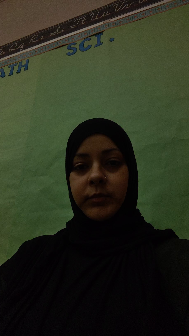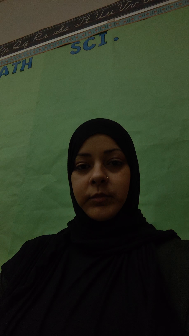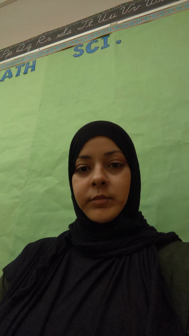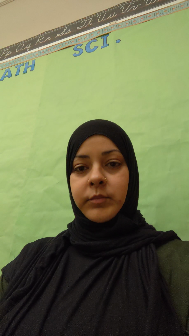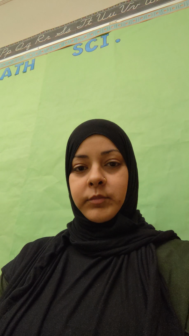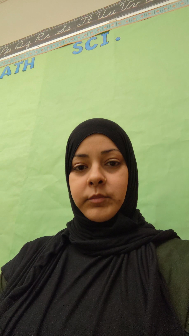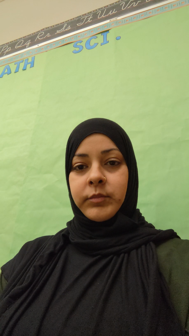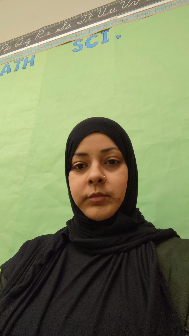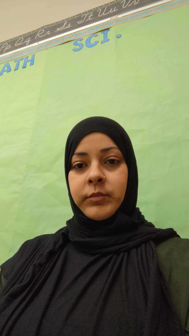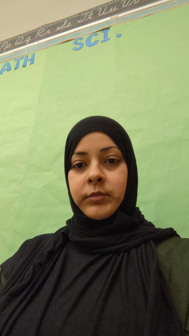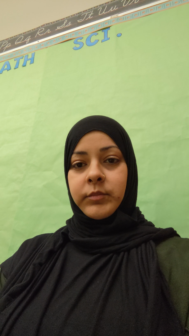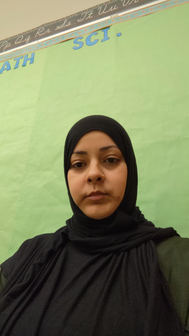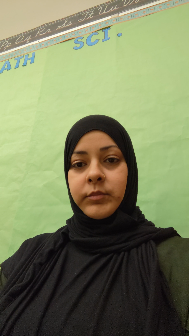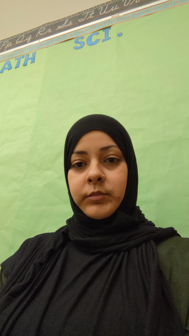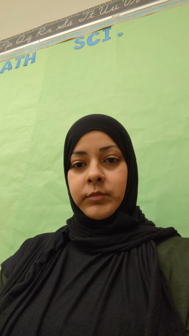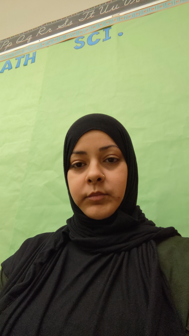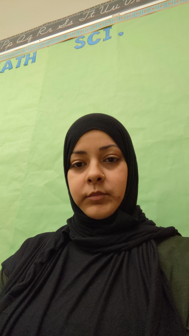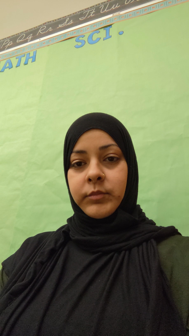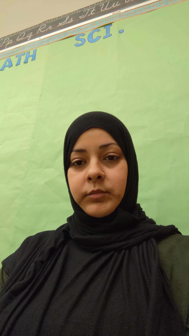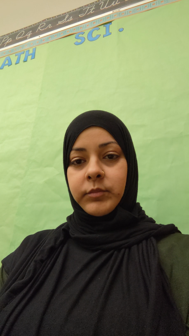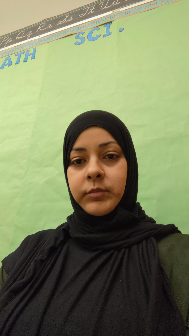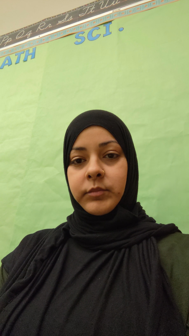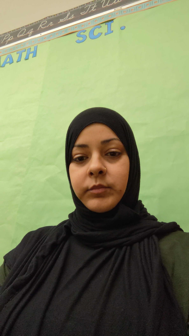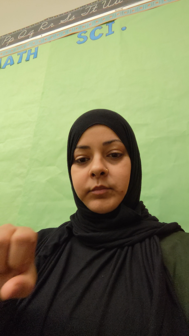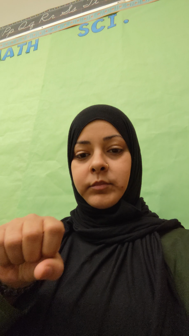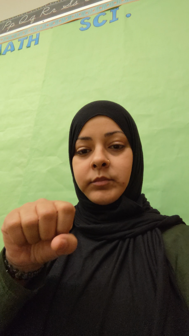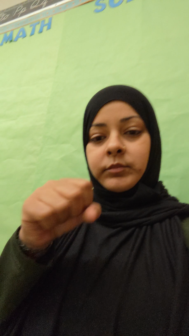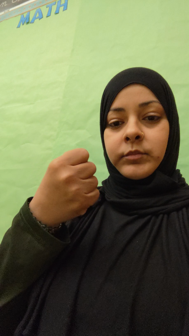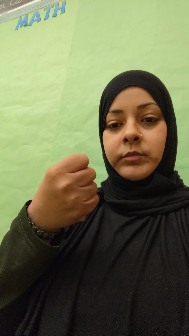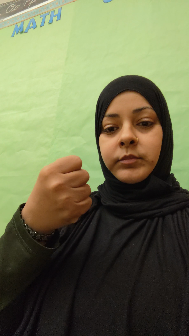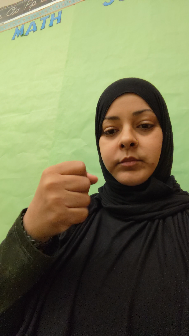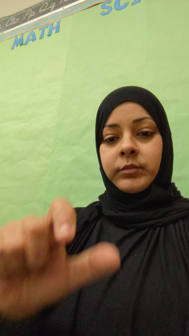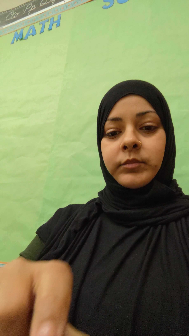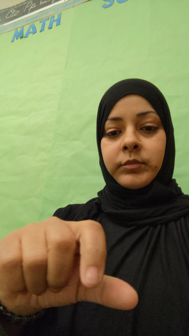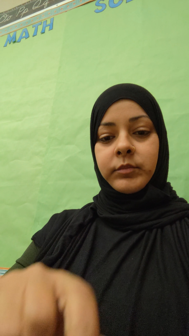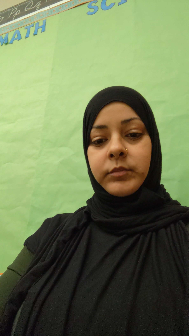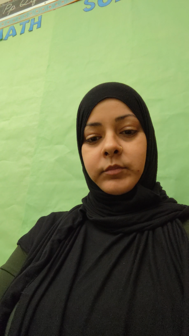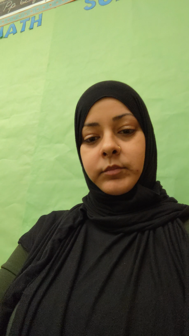break